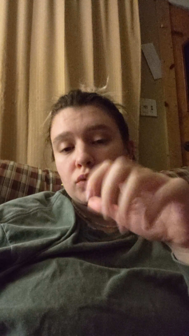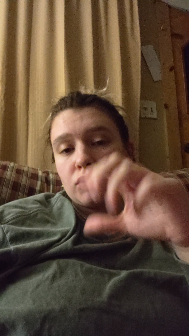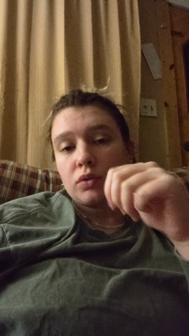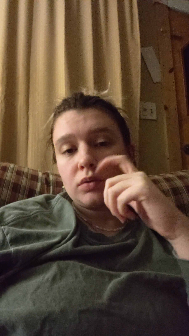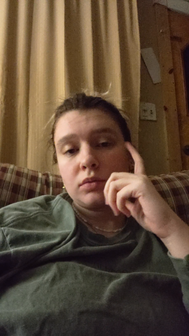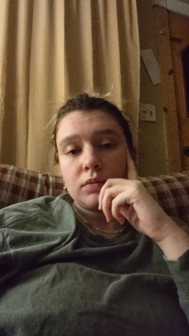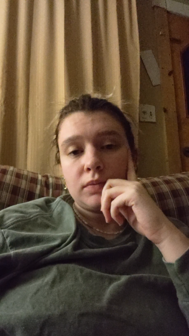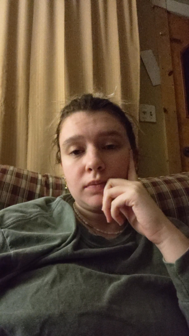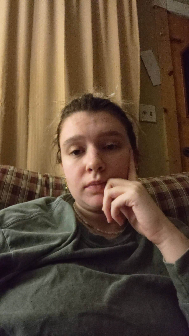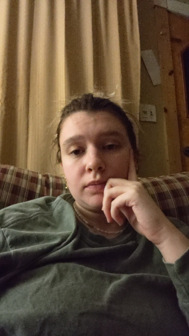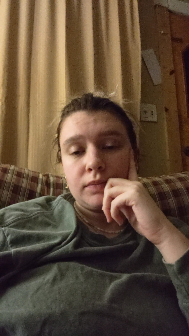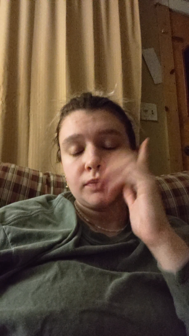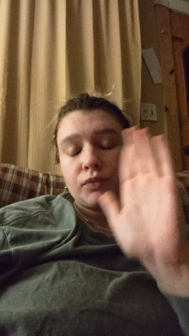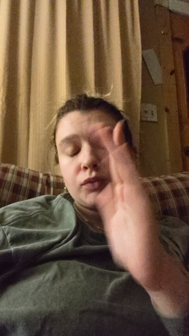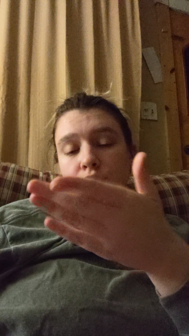share